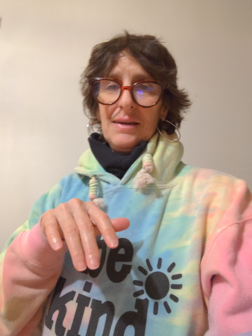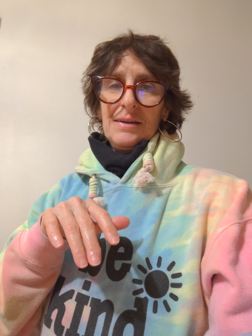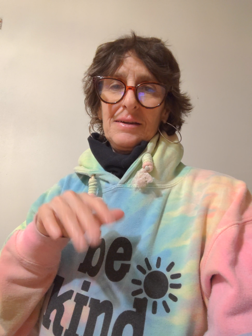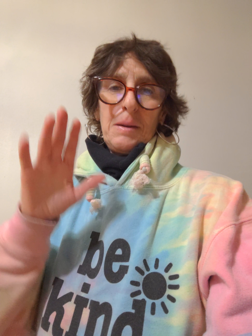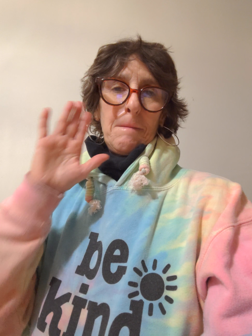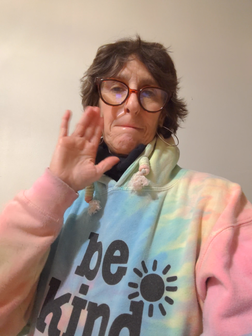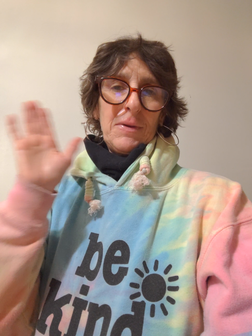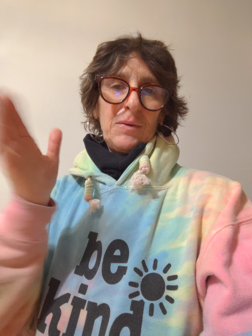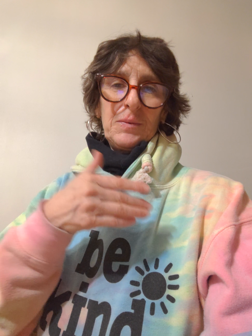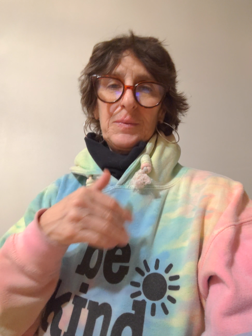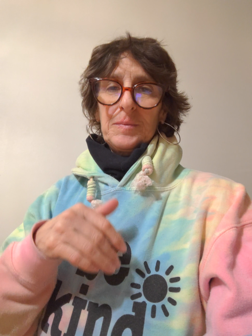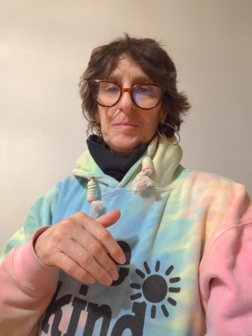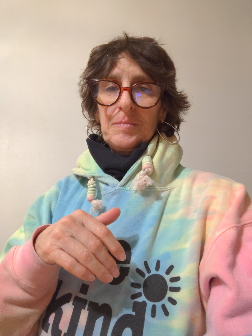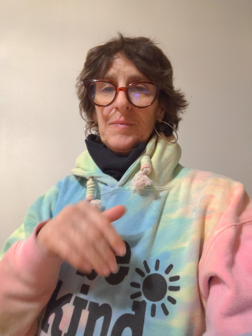bedroom